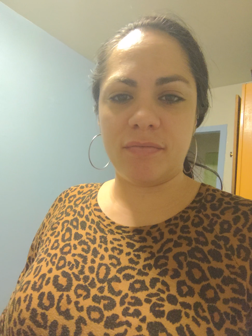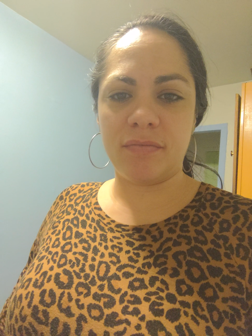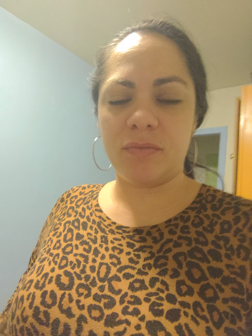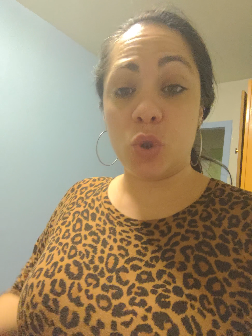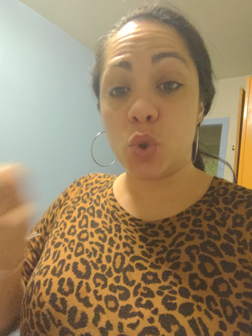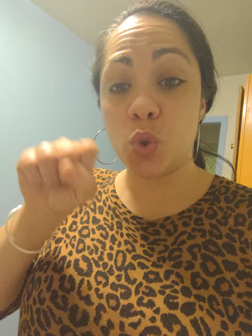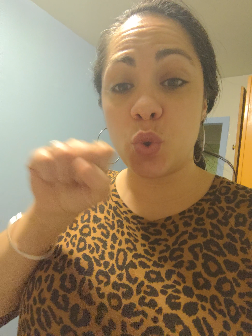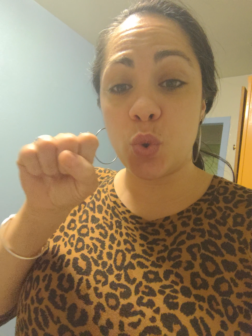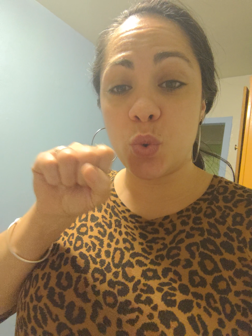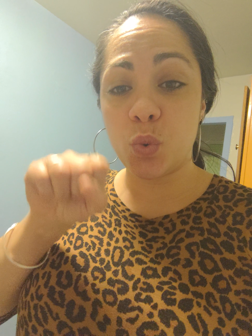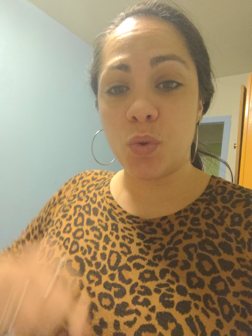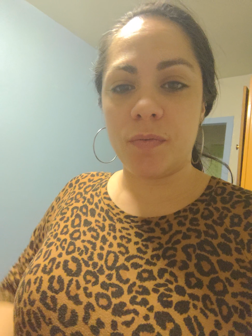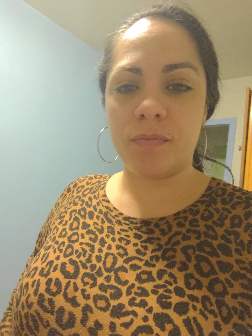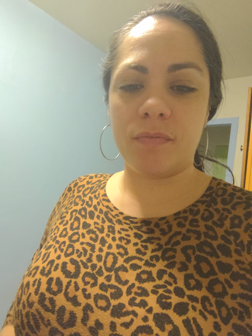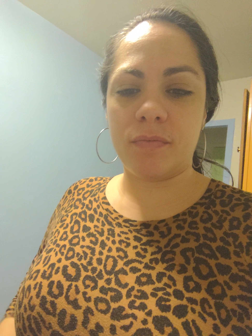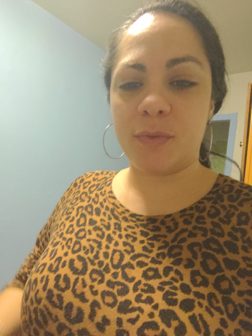shoe